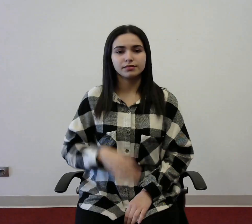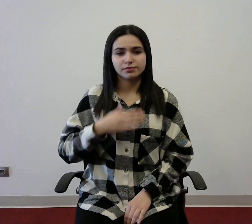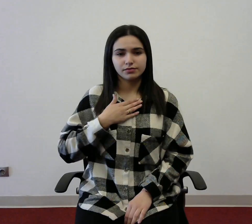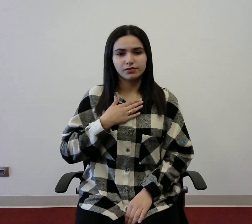mən